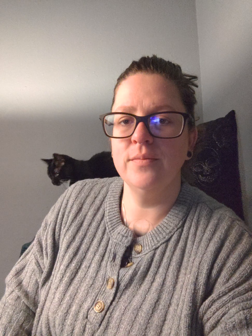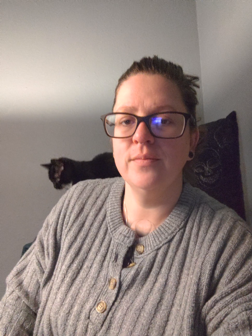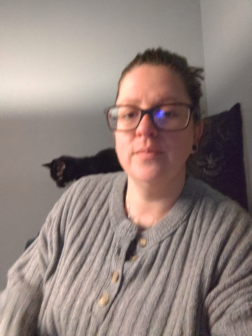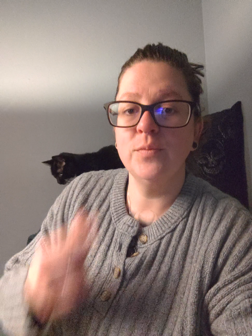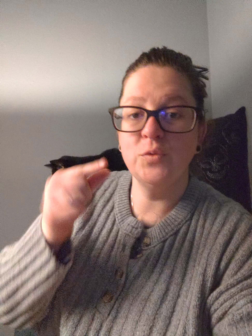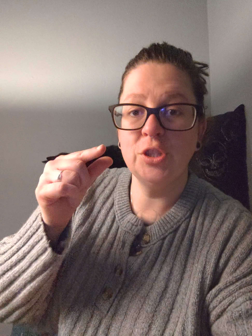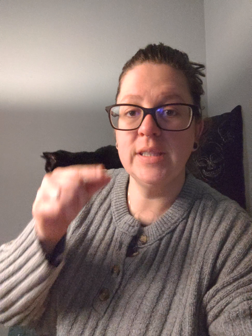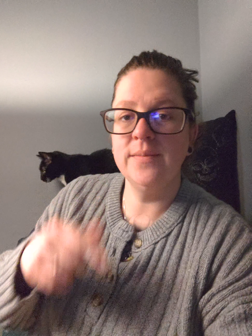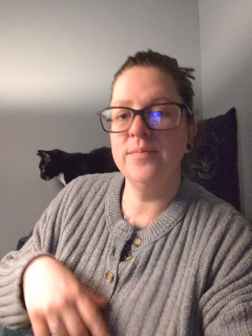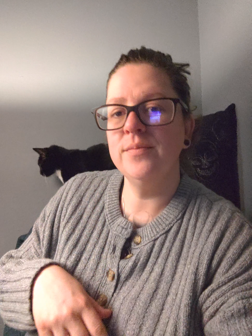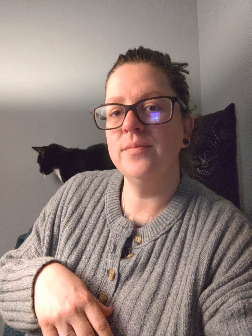green